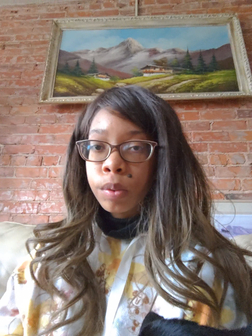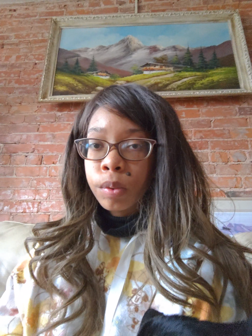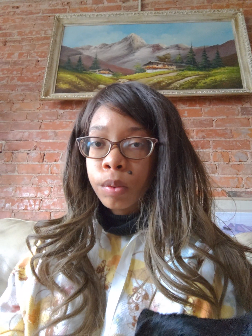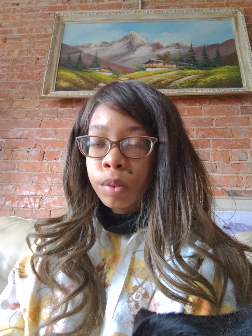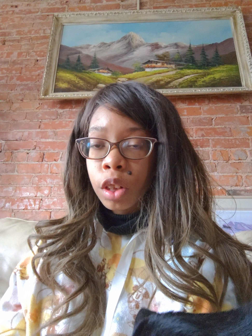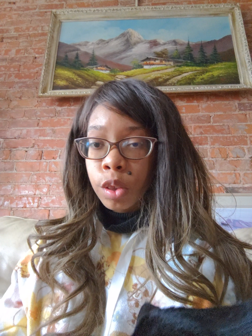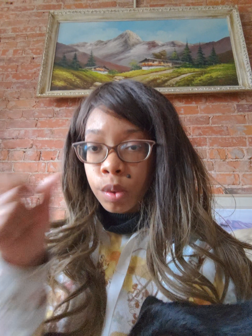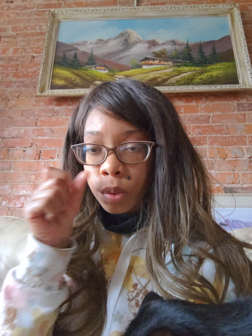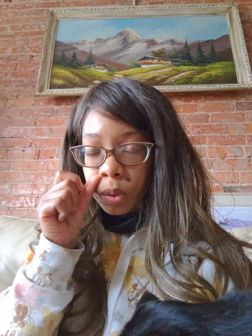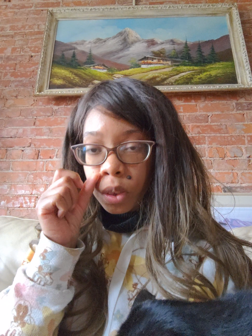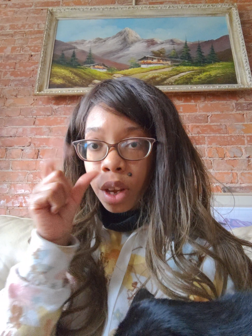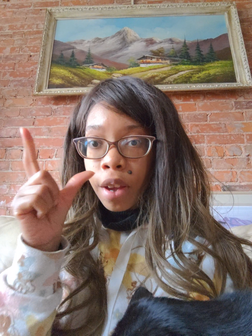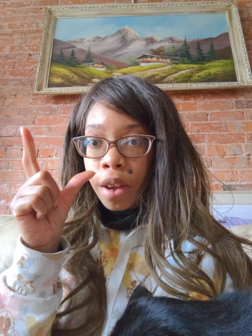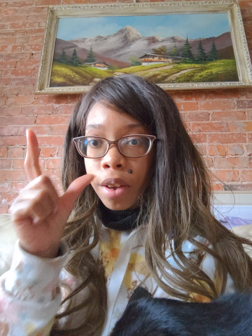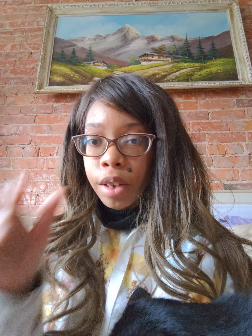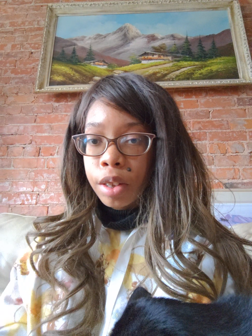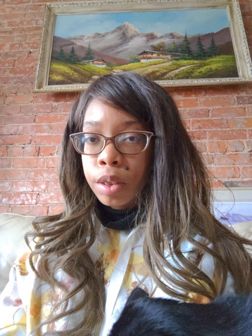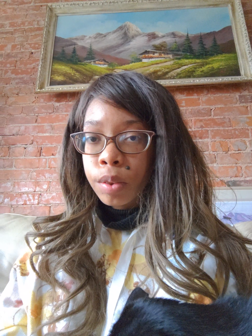wake